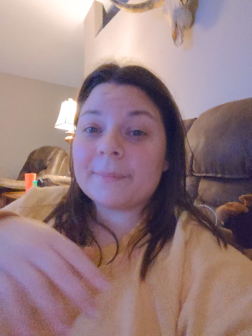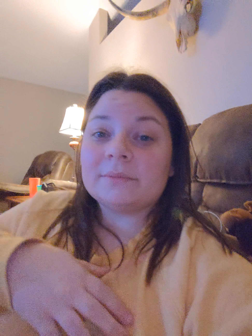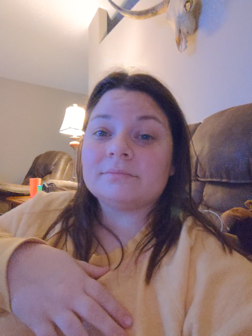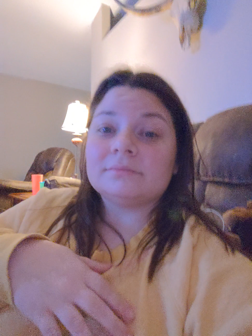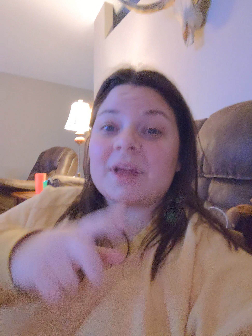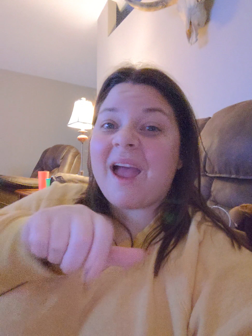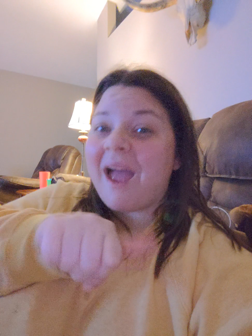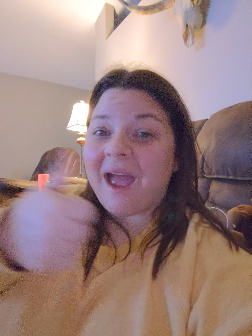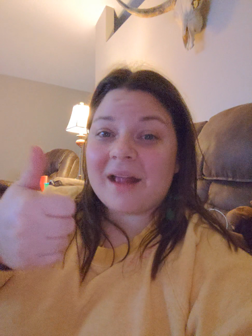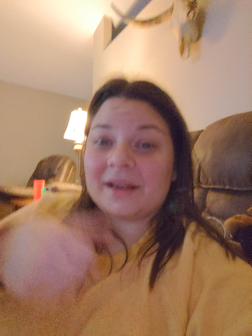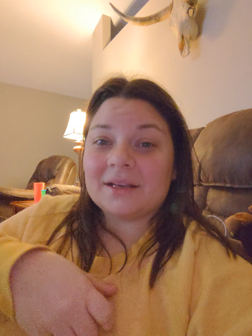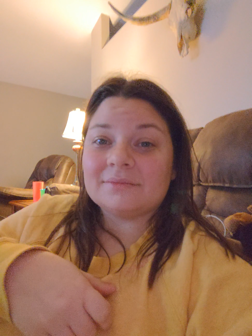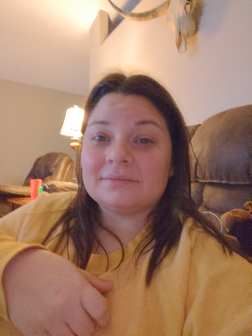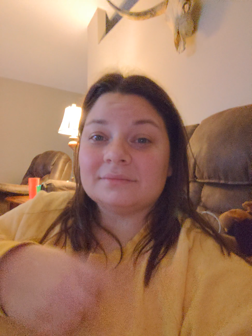any